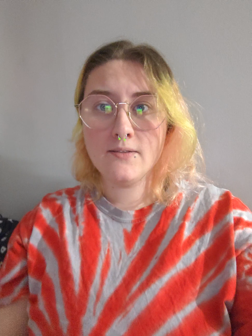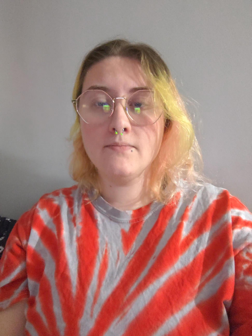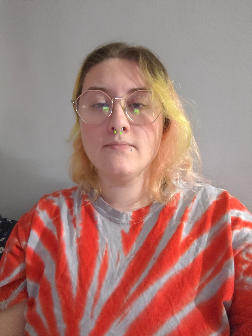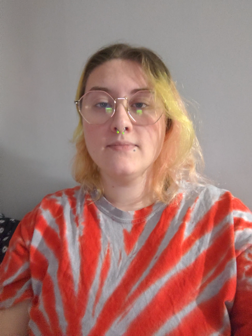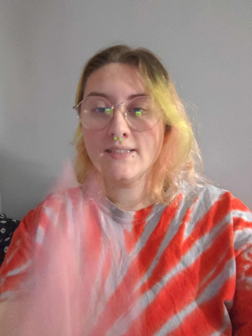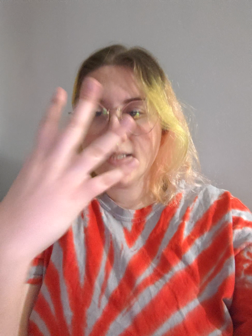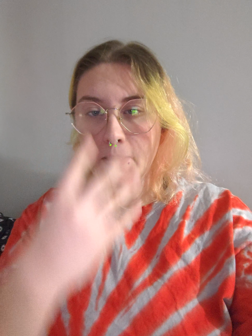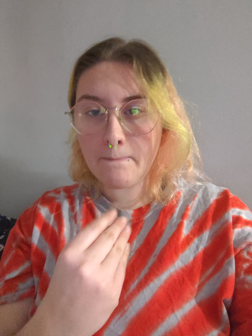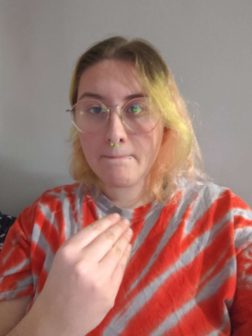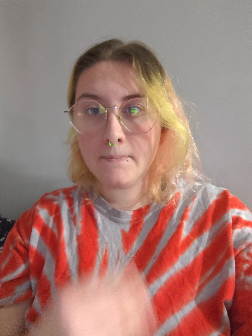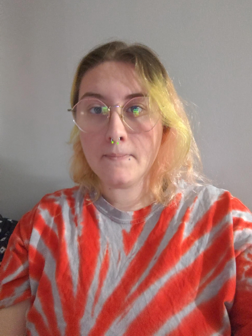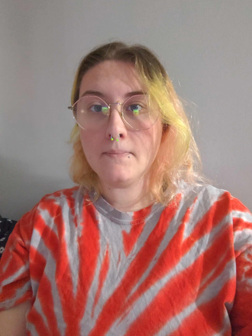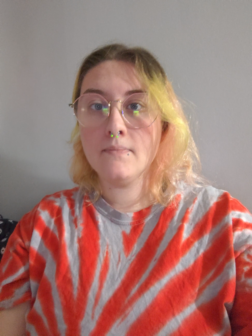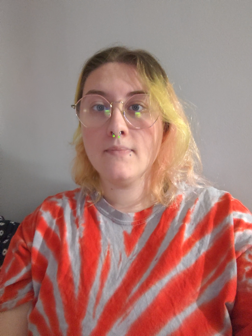sleep